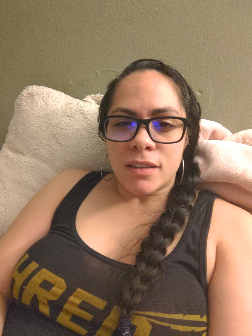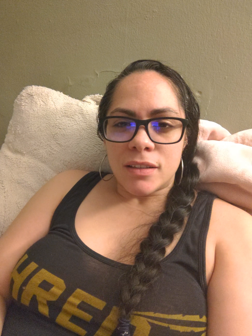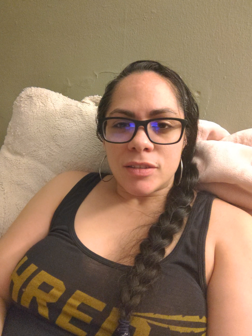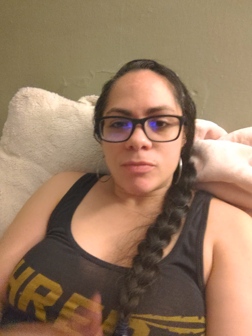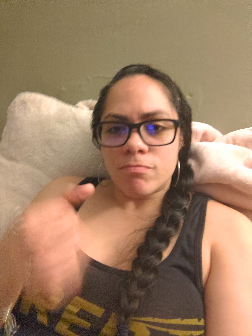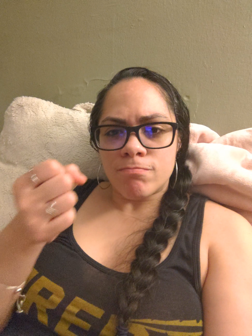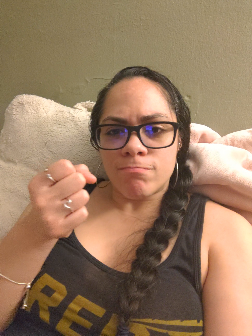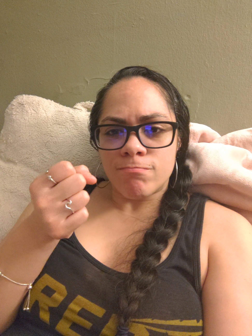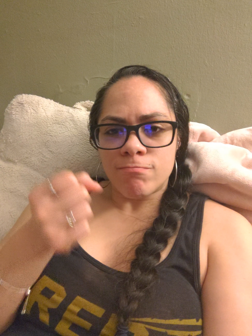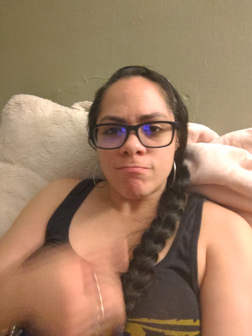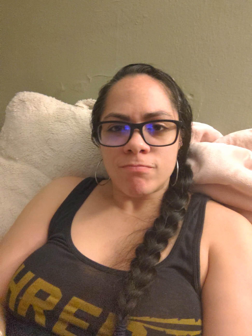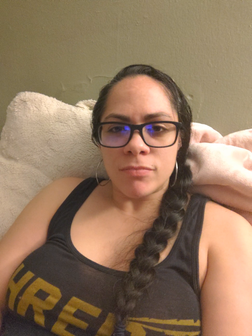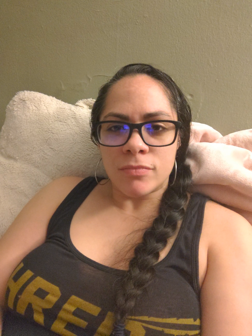milk